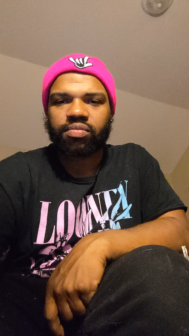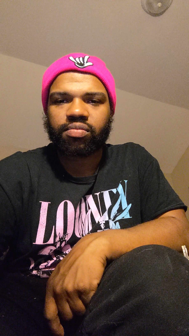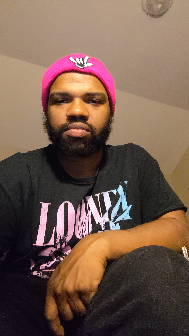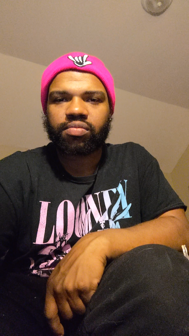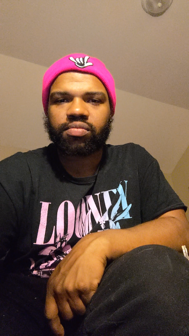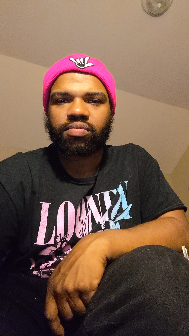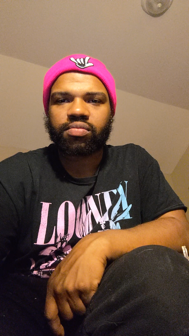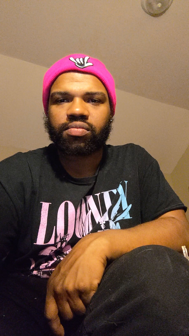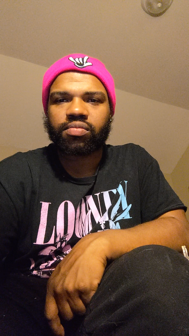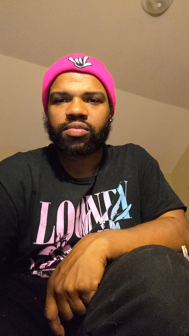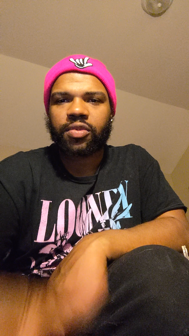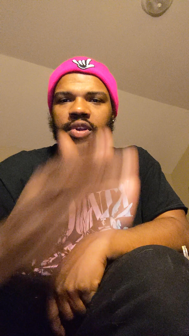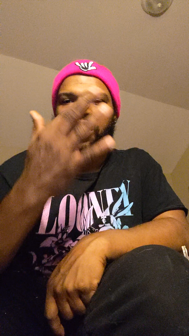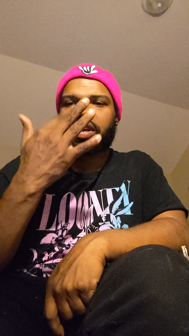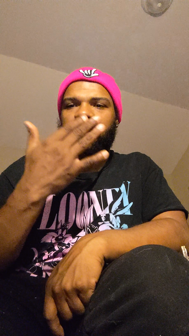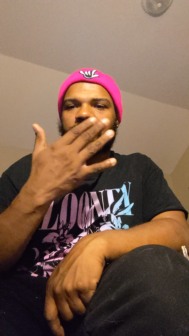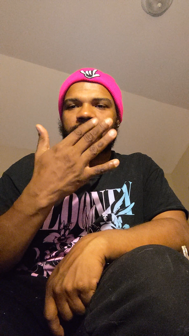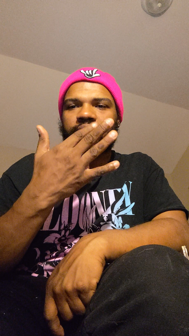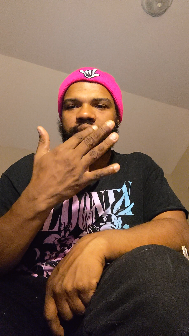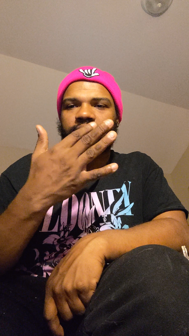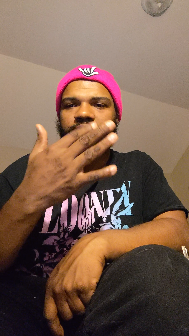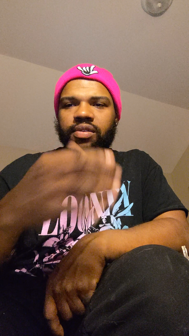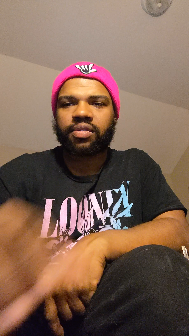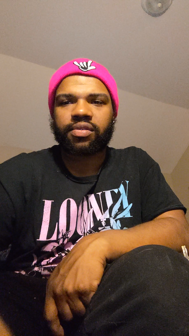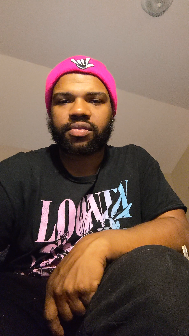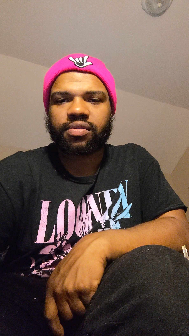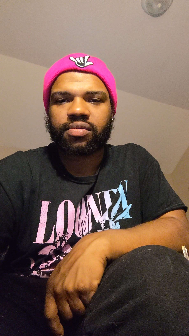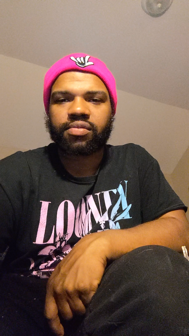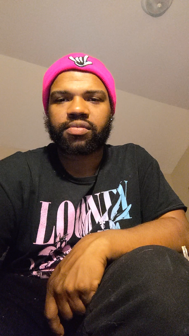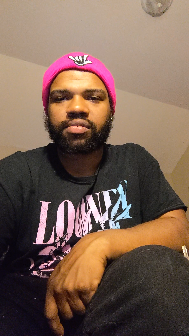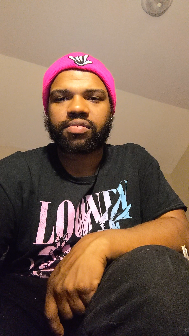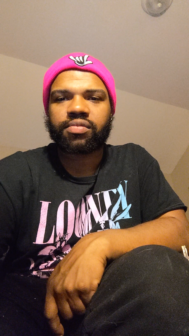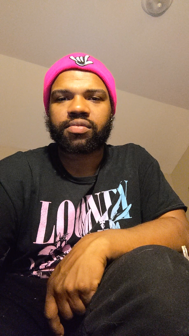hand